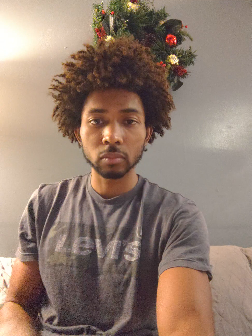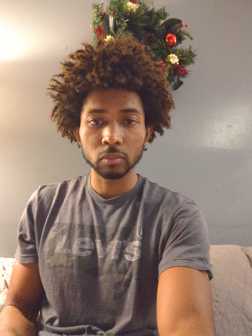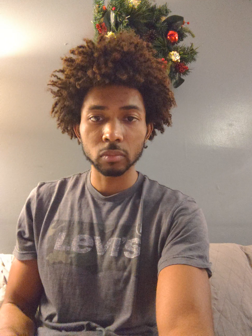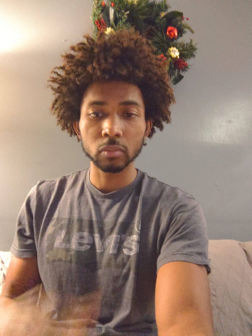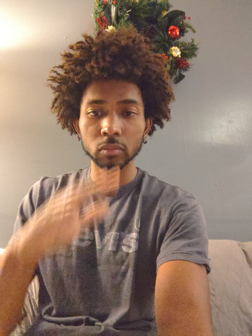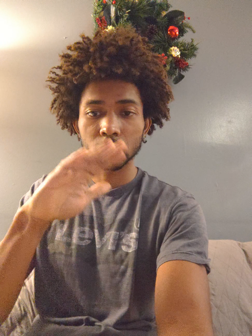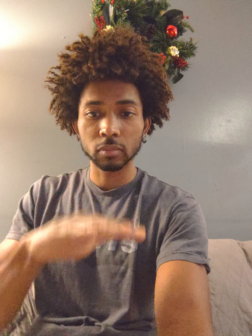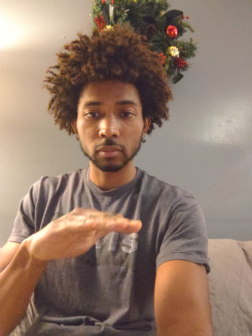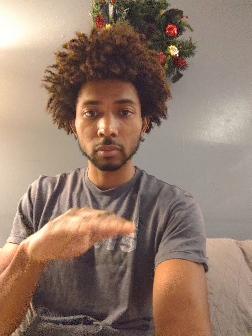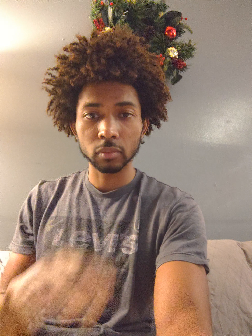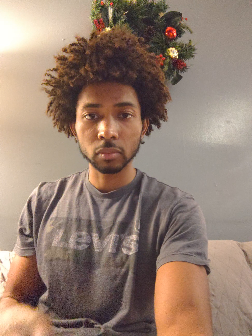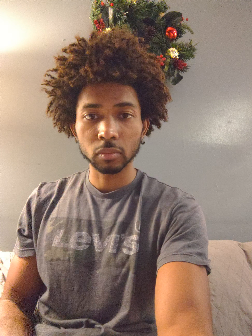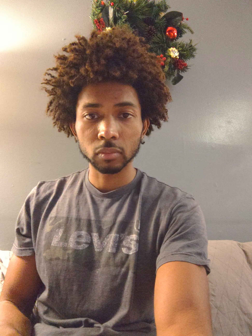on